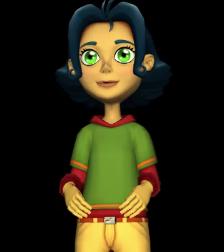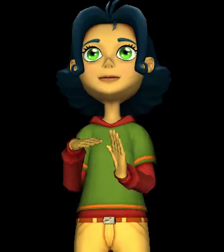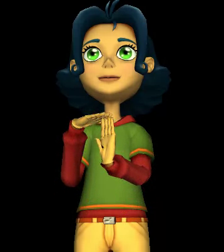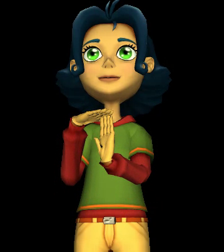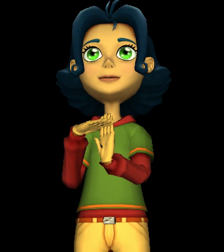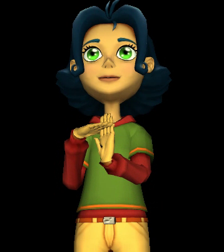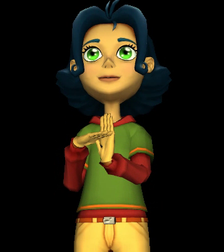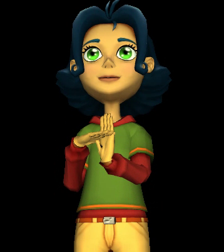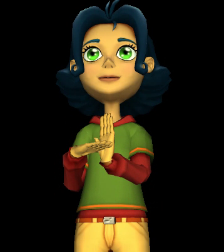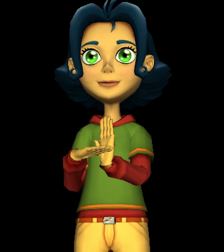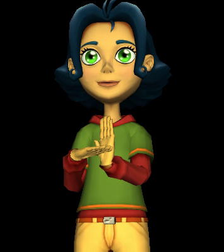قائمة